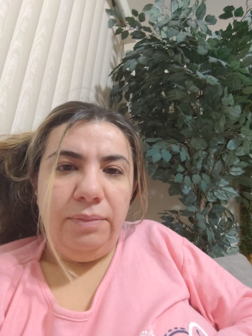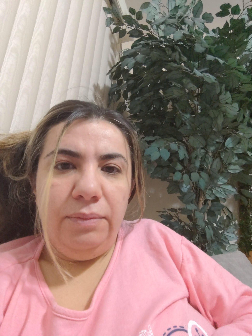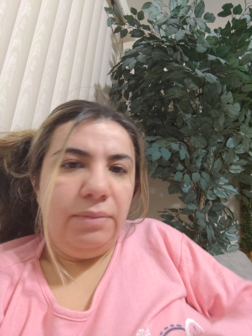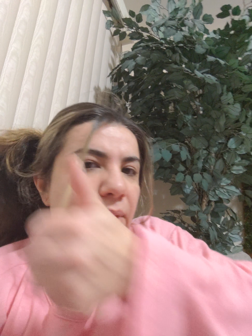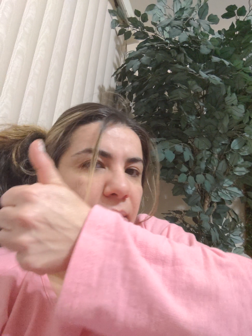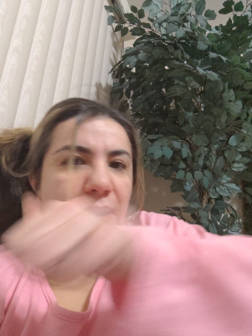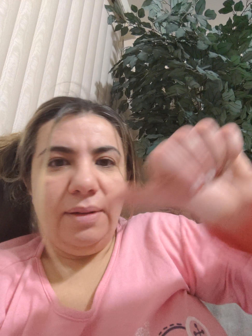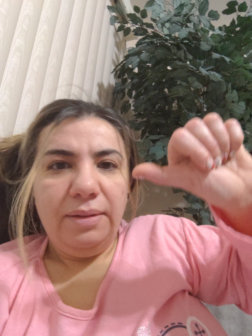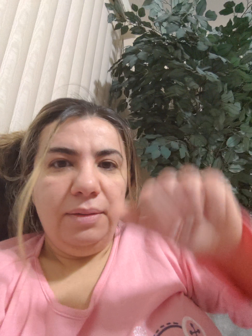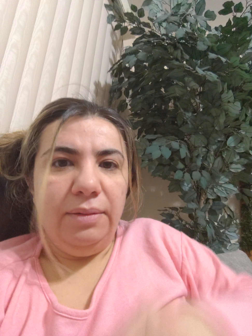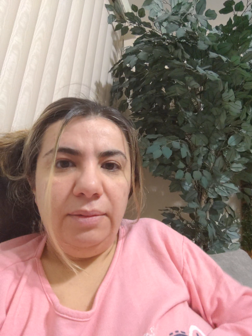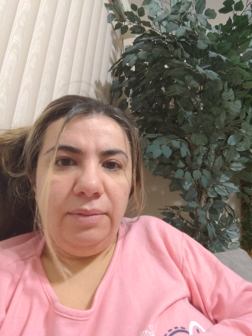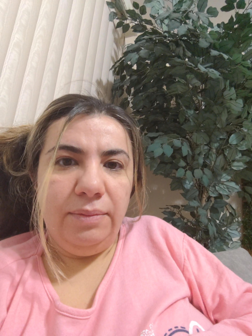any